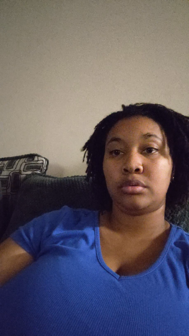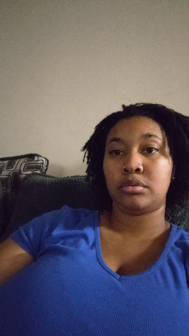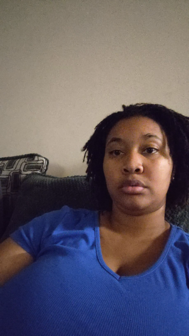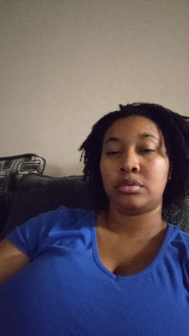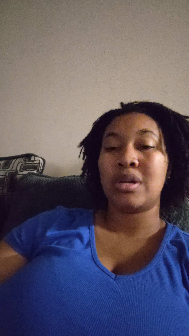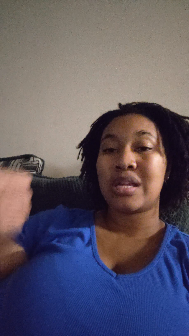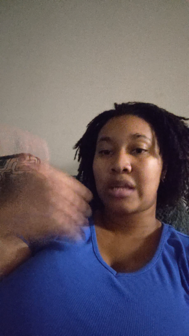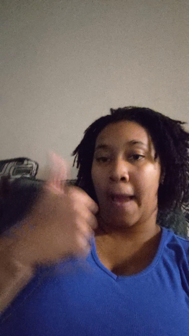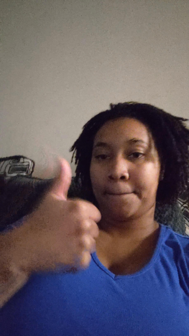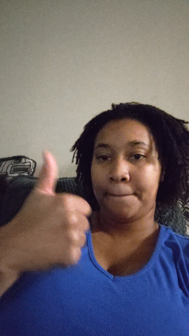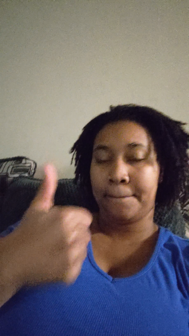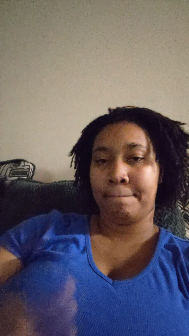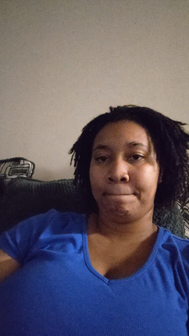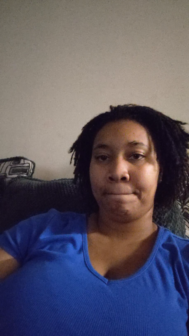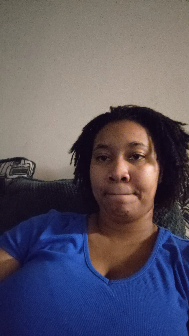game